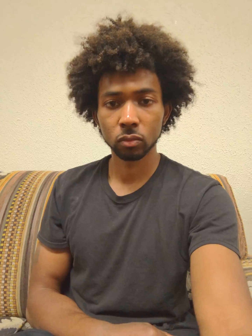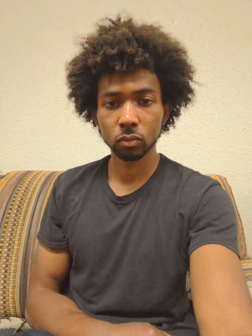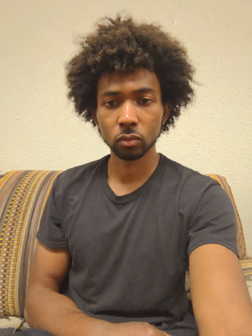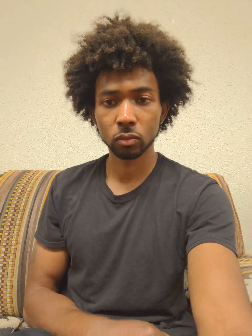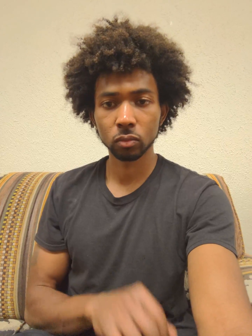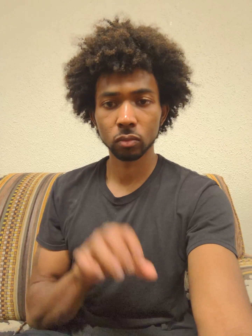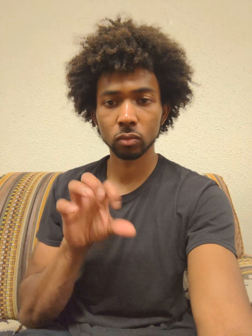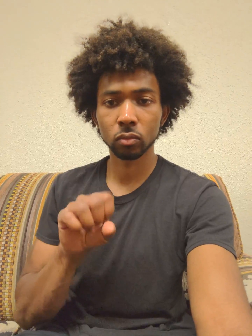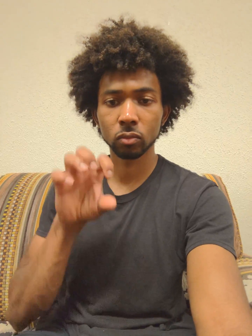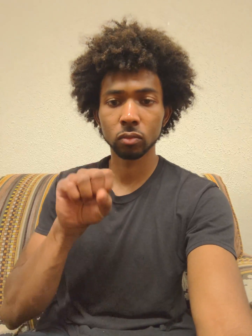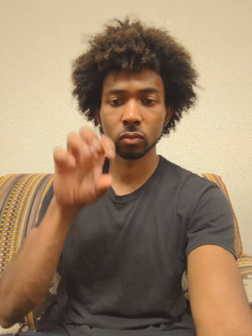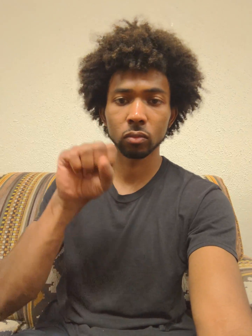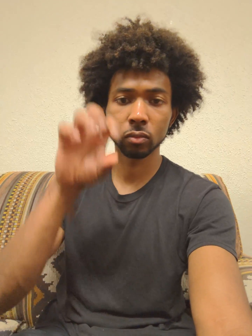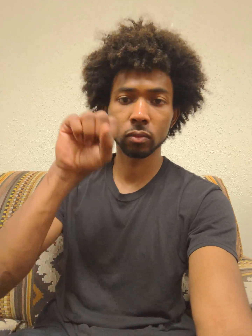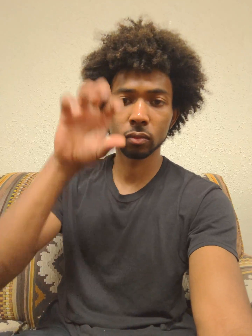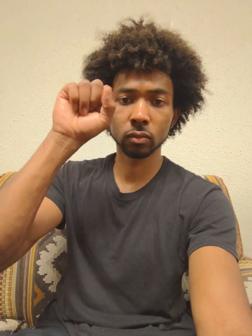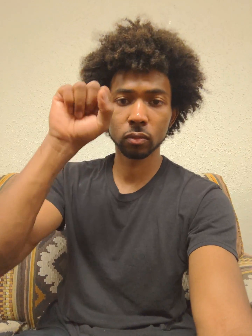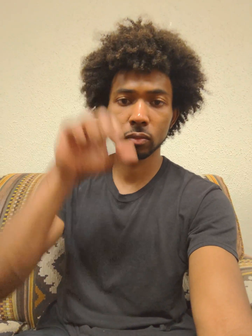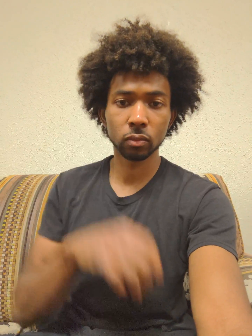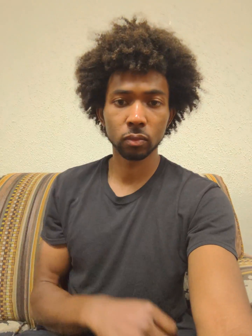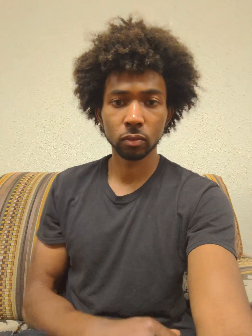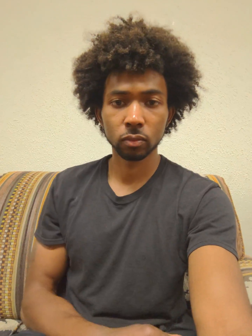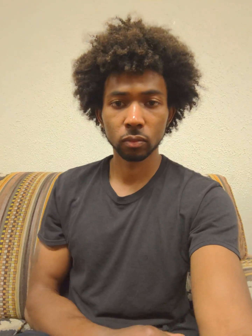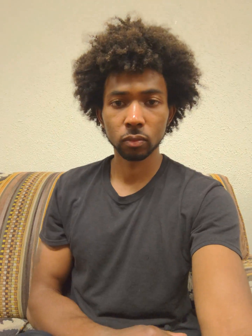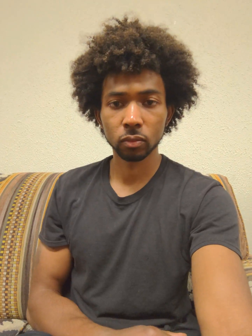ladder